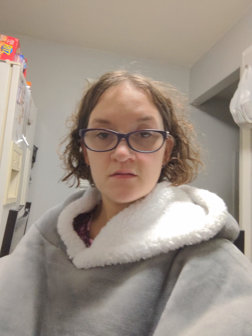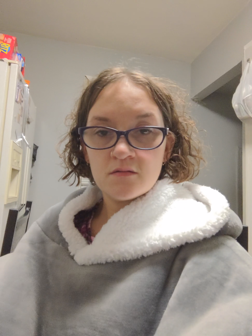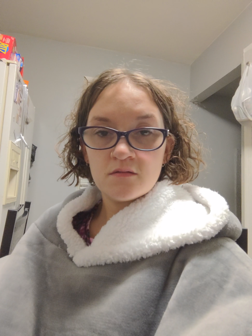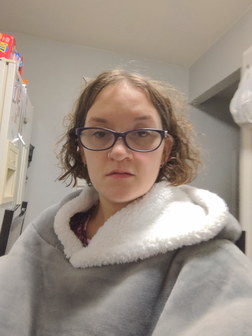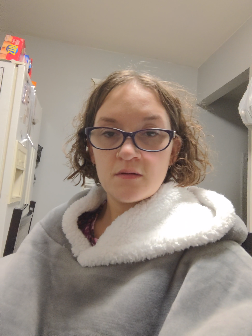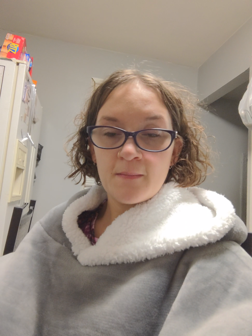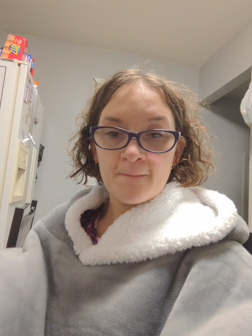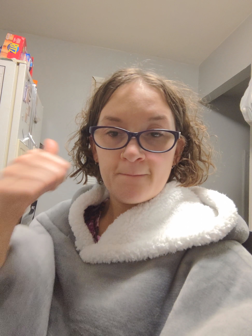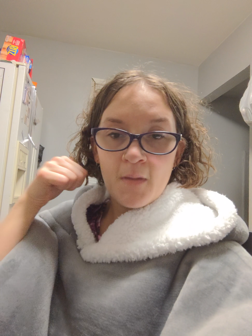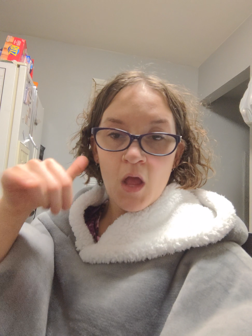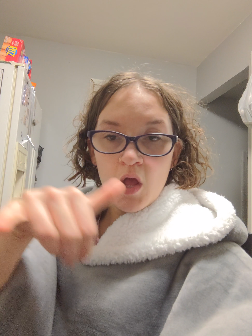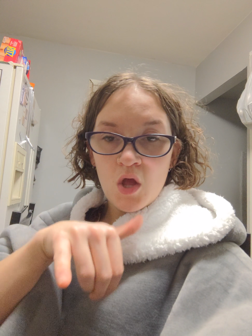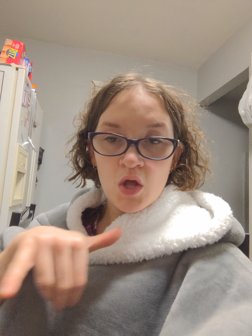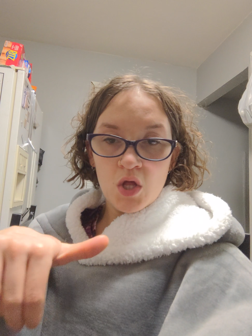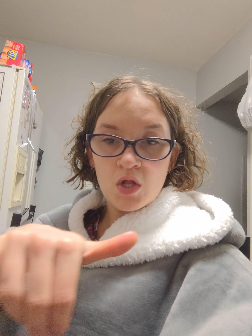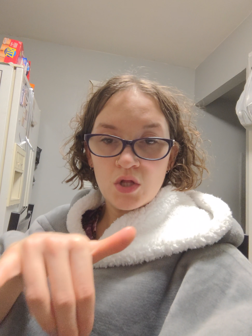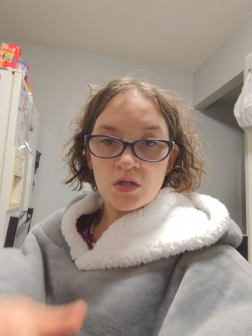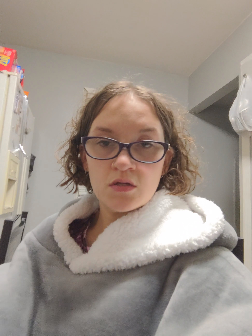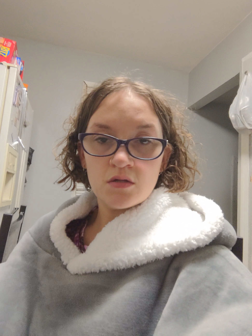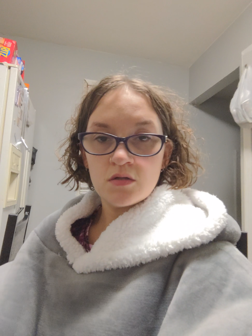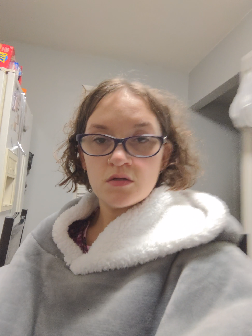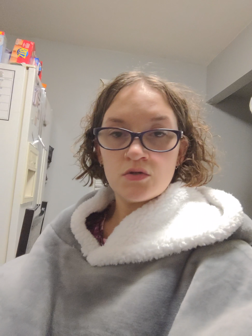backyard